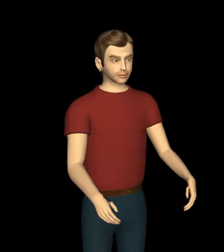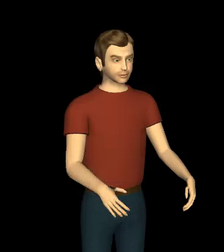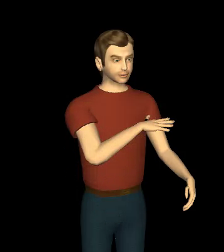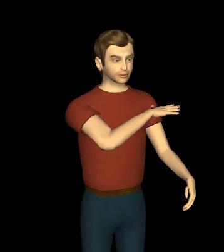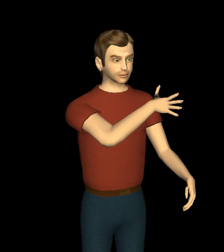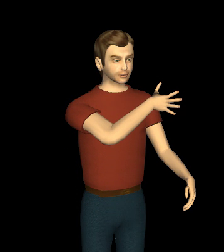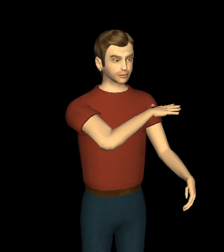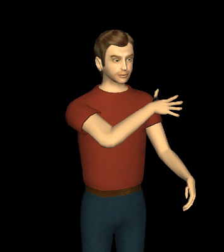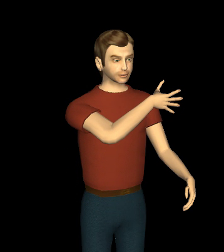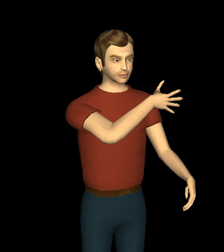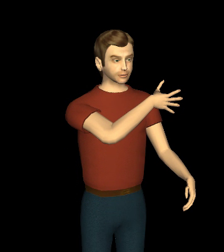أستاذ